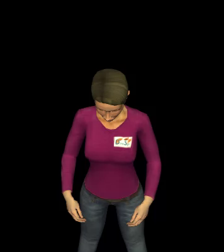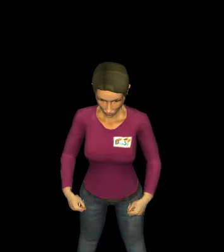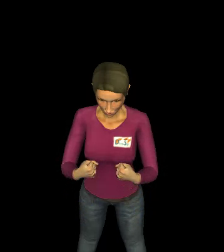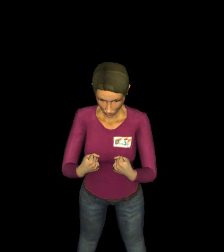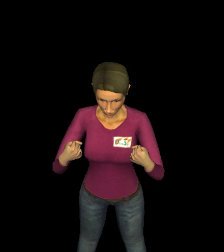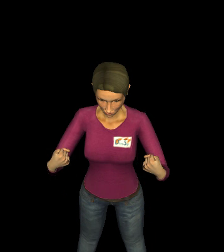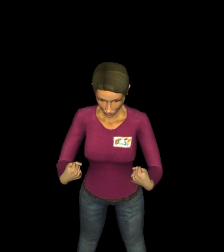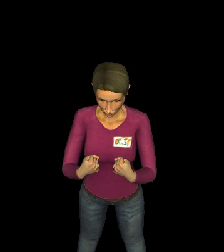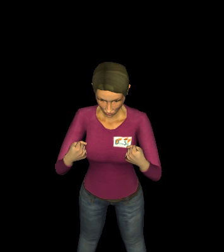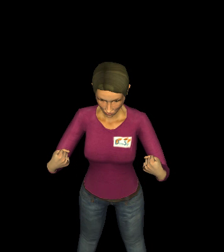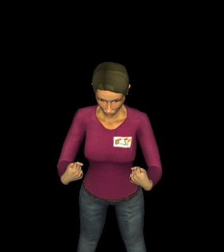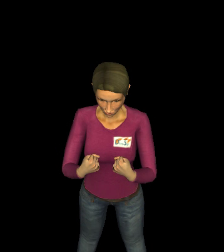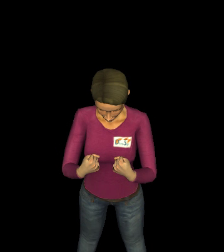إجراء